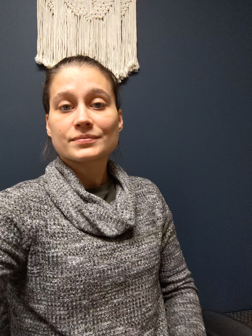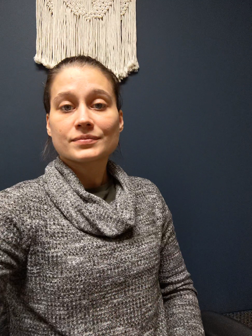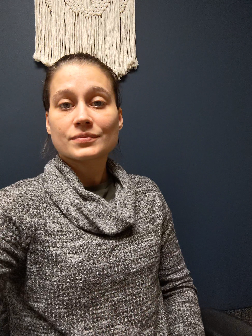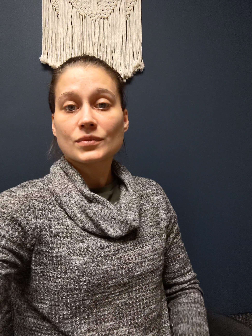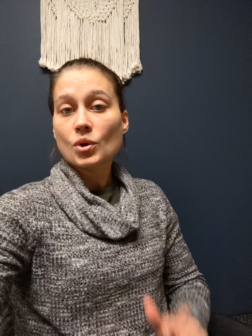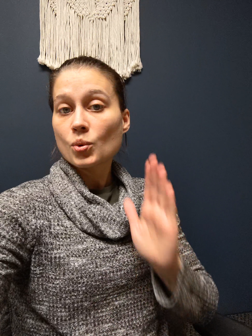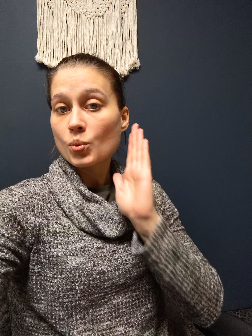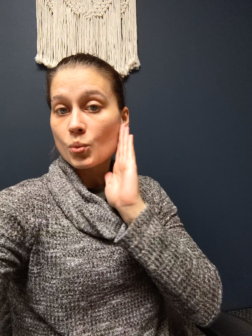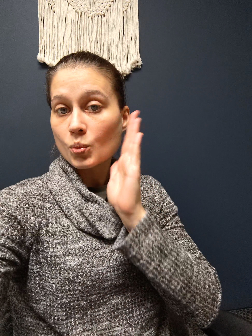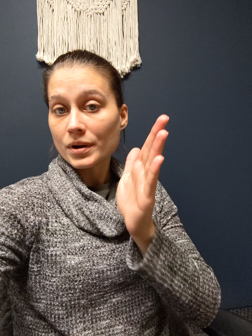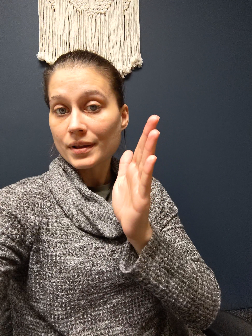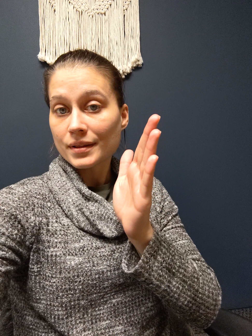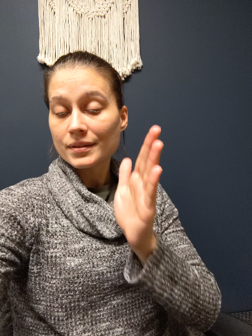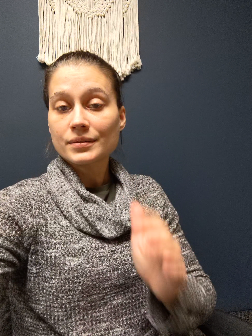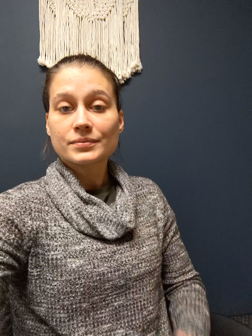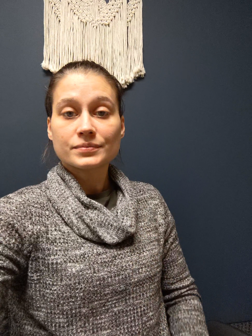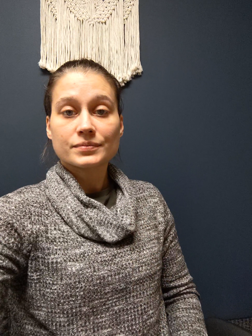will